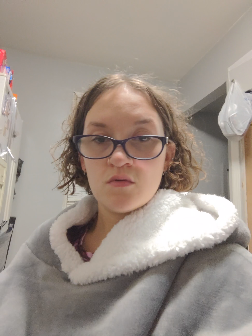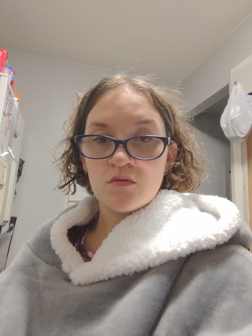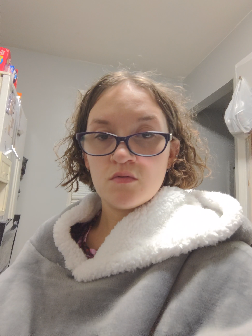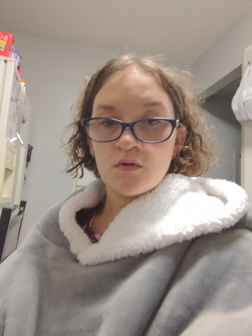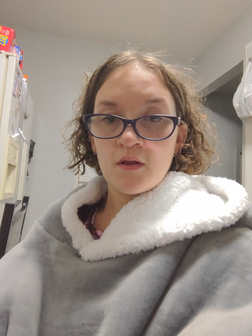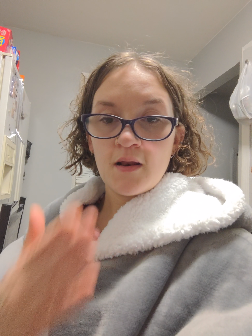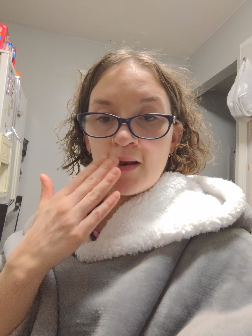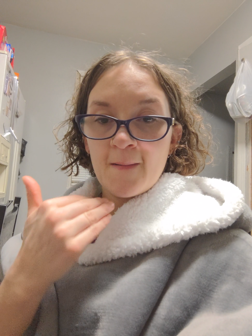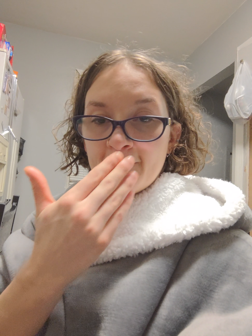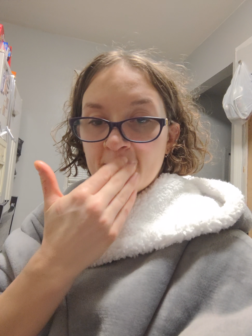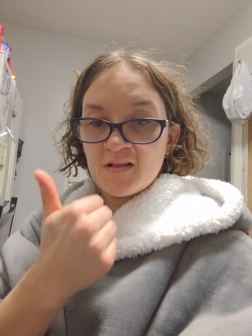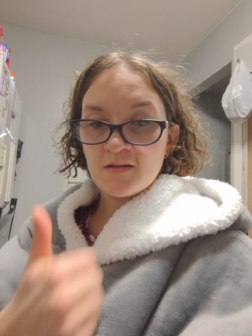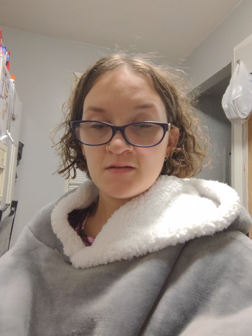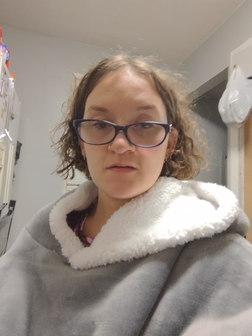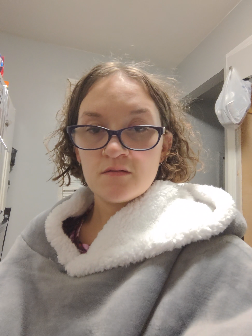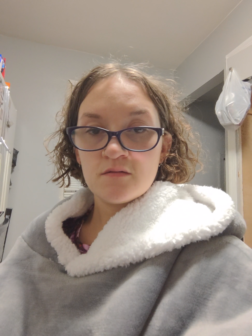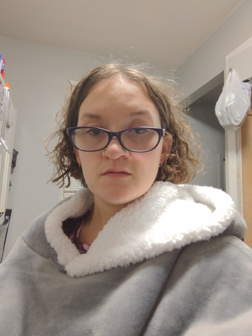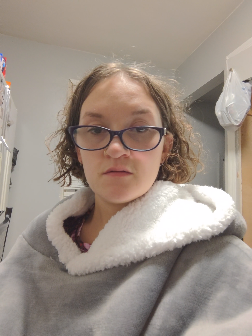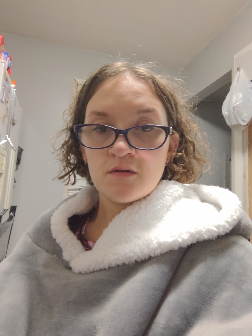napkin